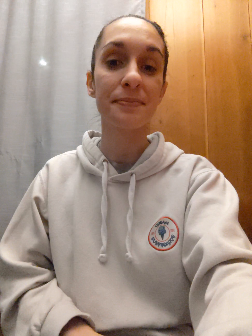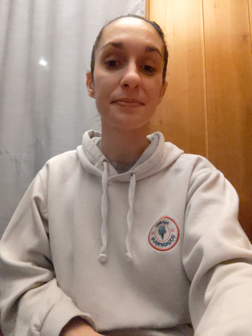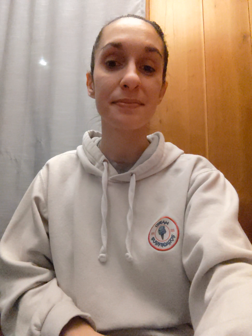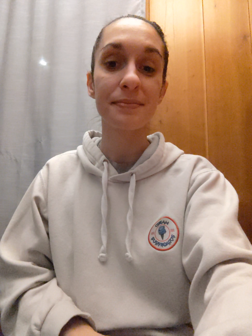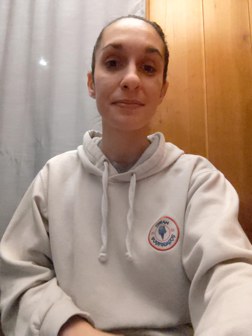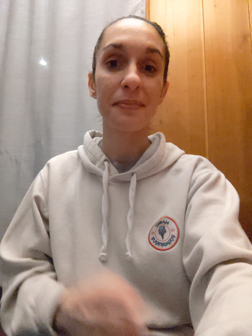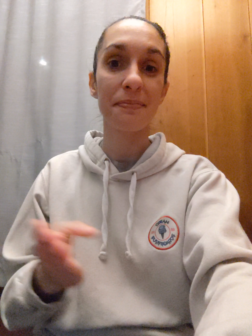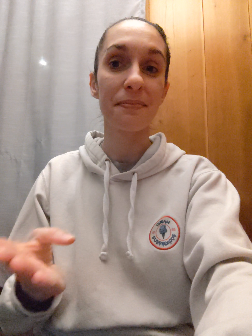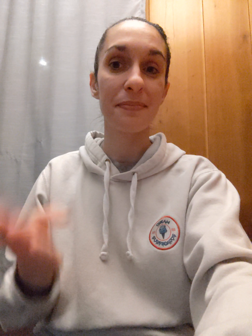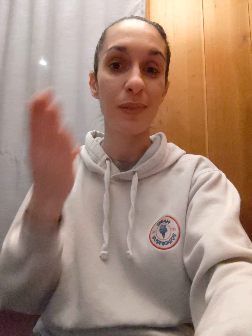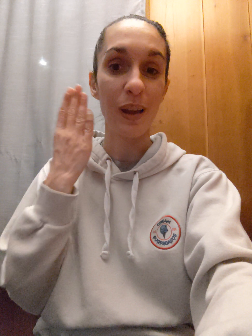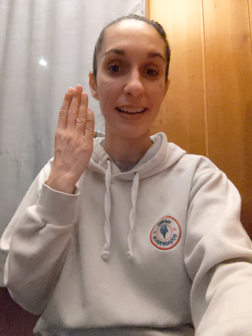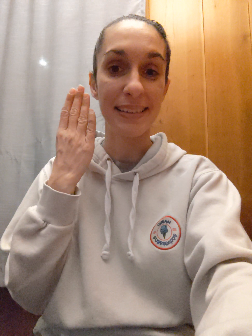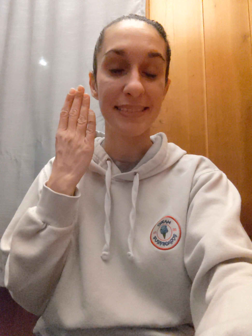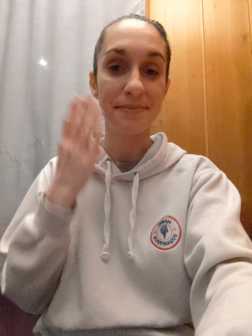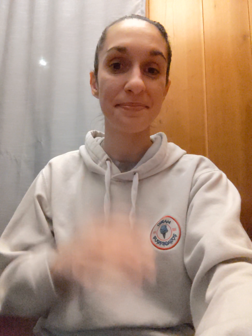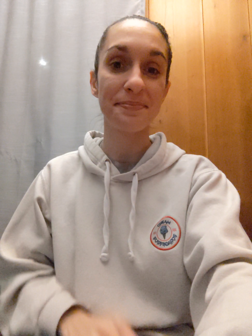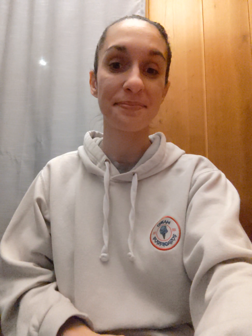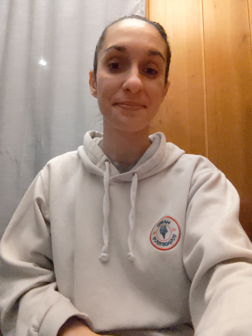morning